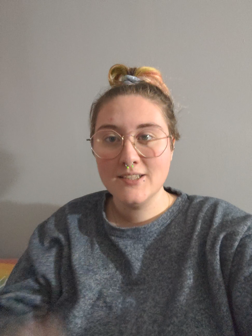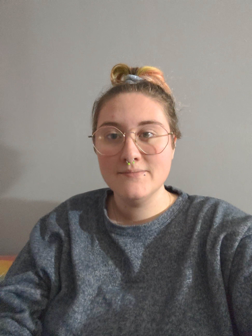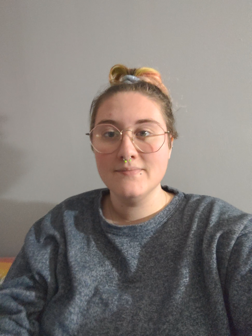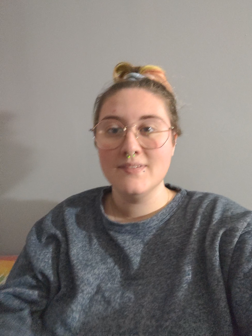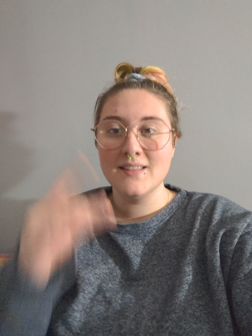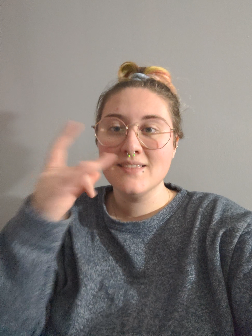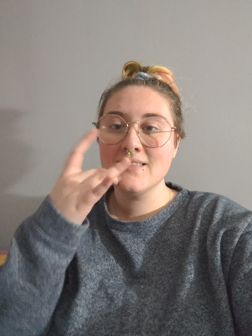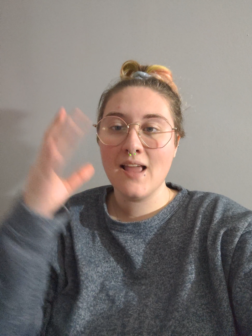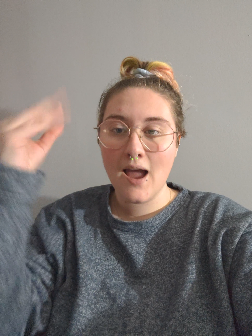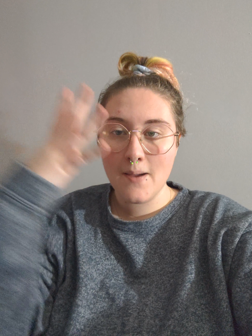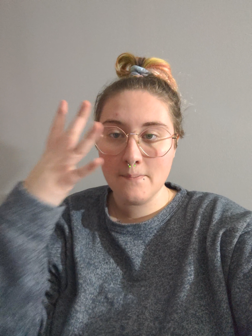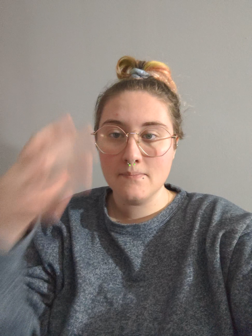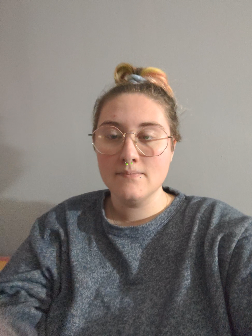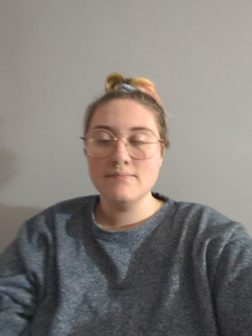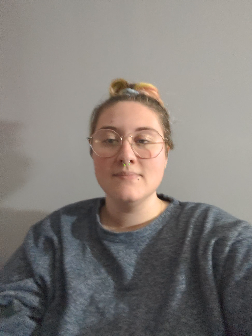lamp